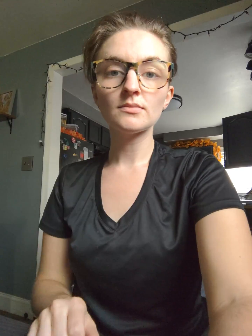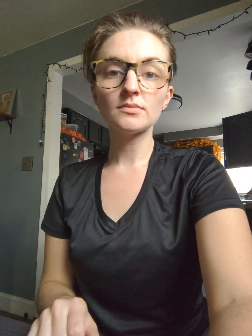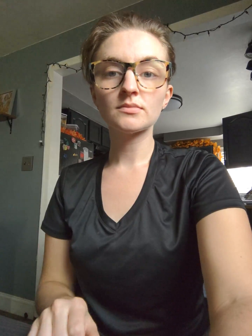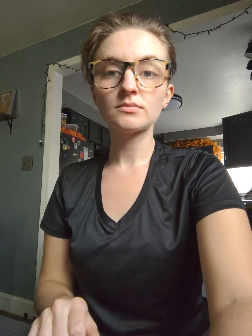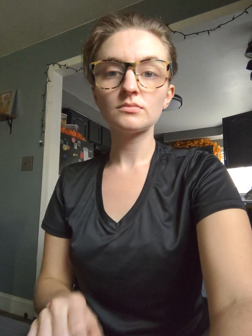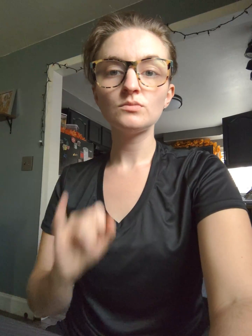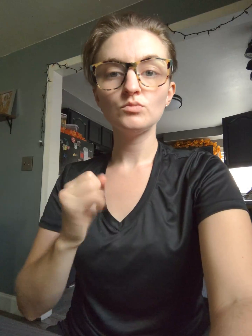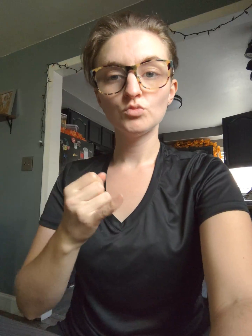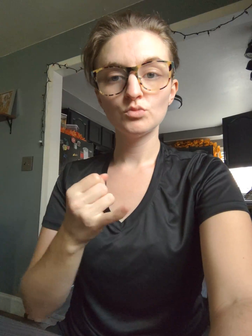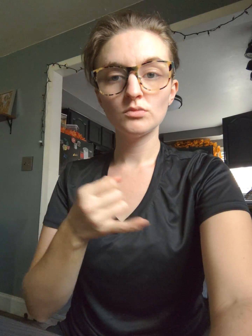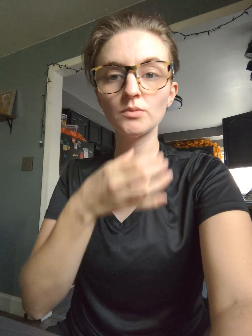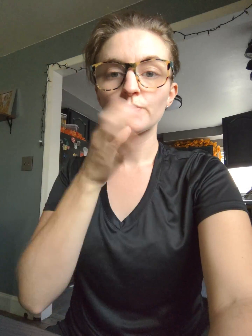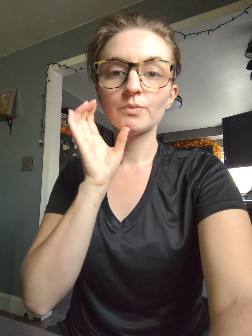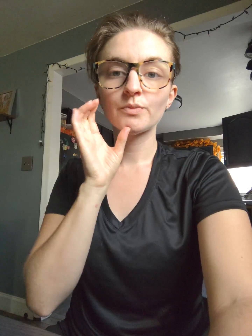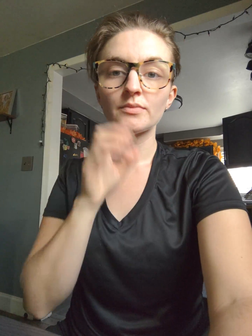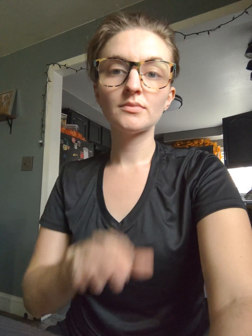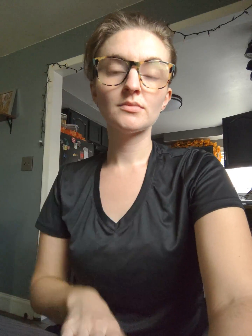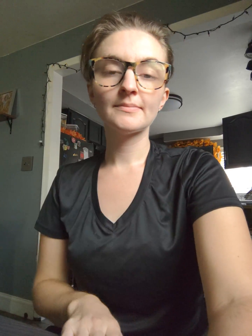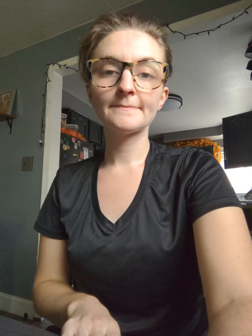juice